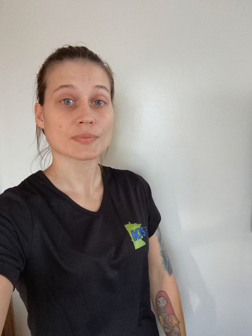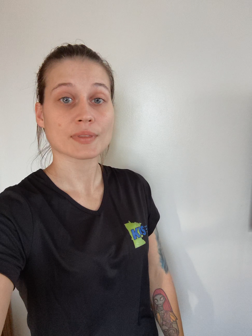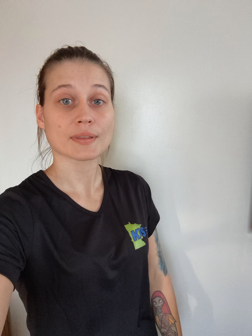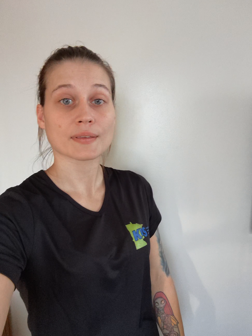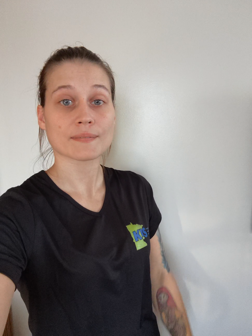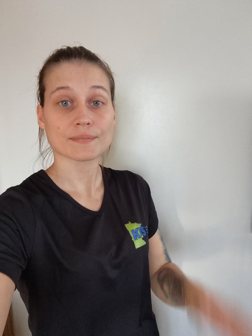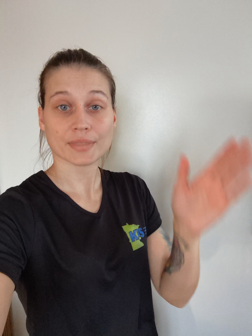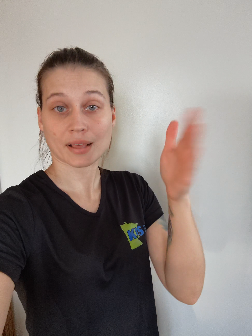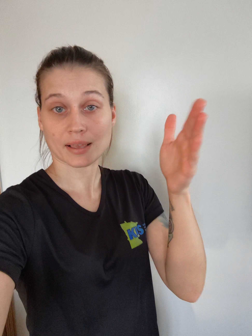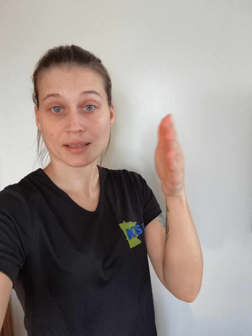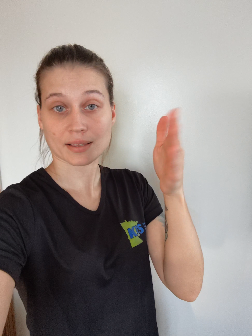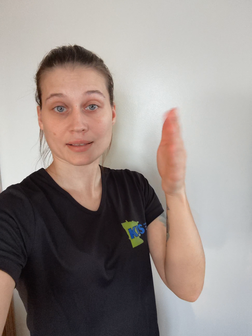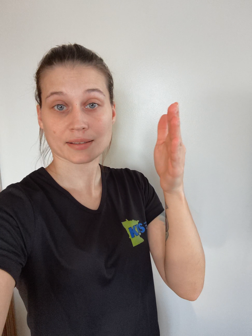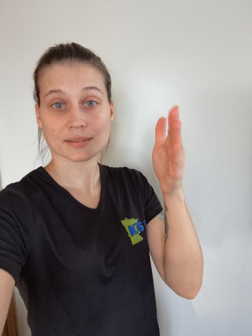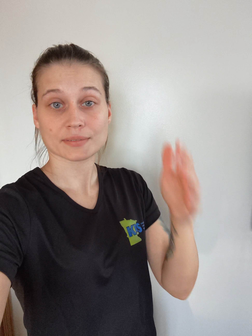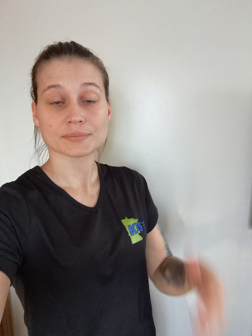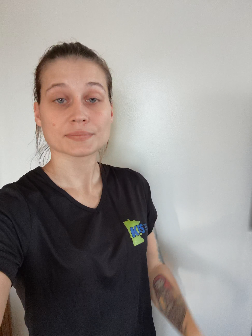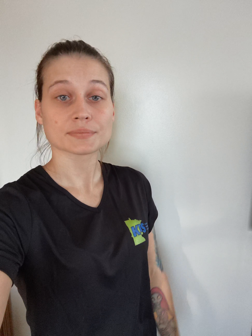flag